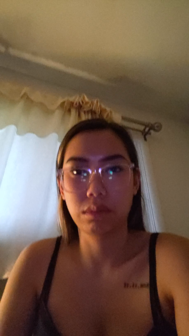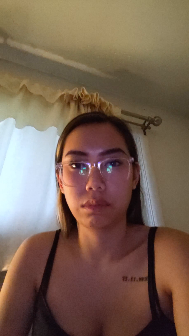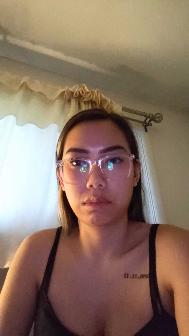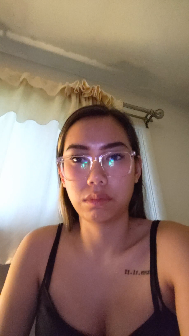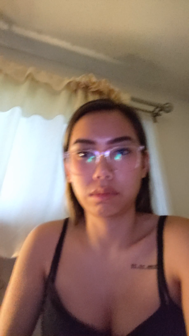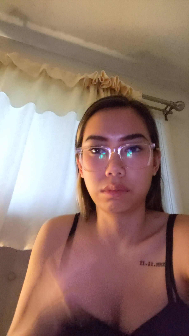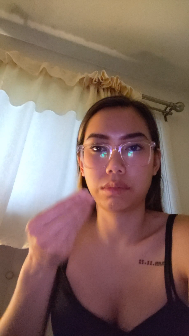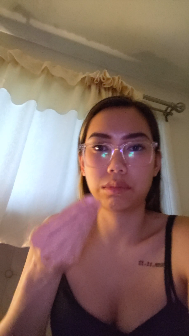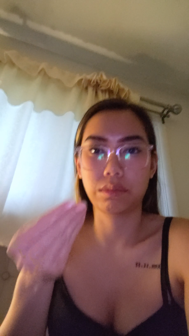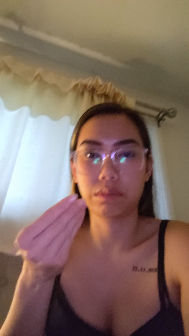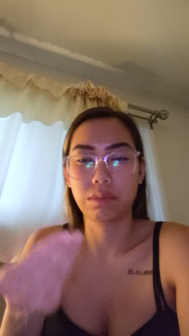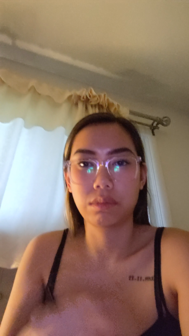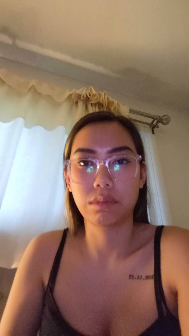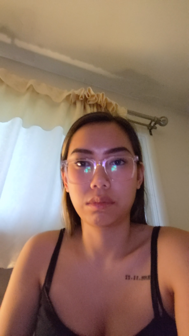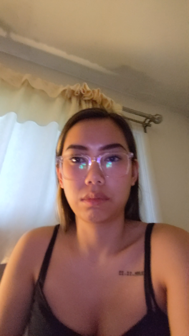feed